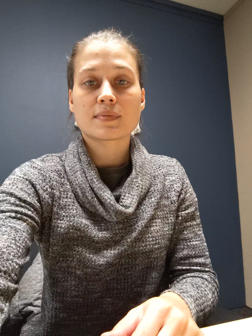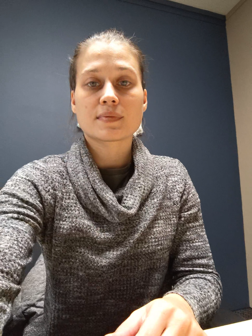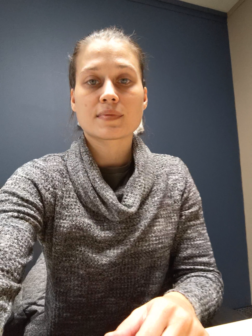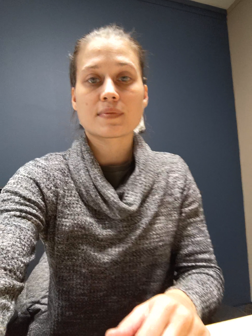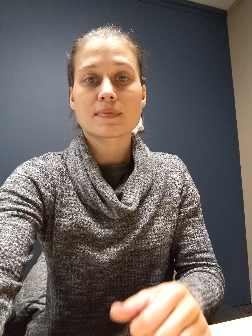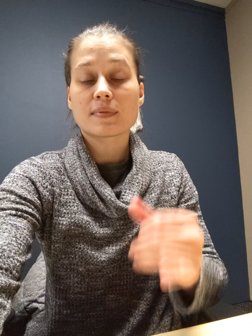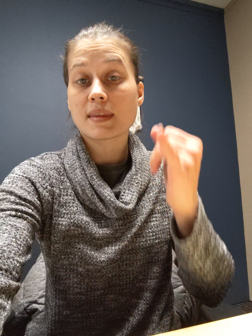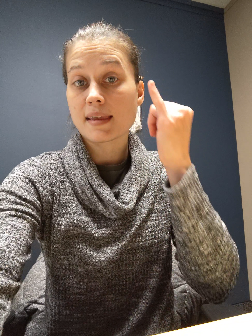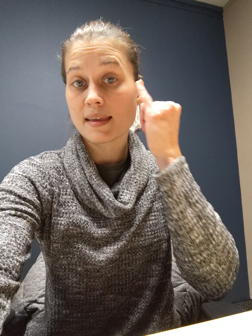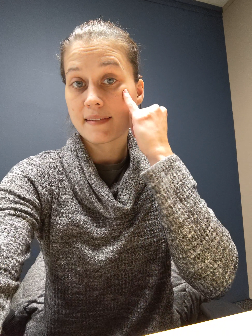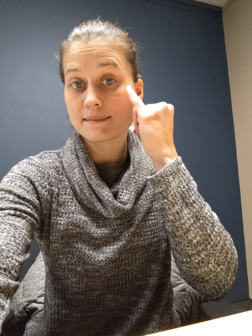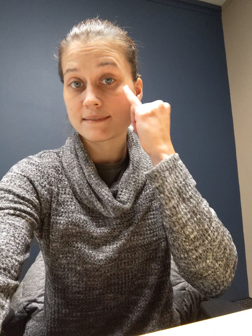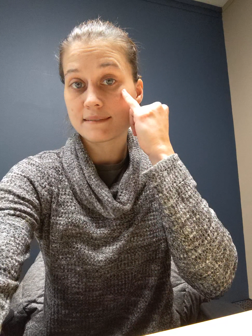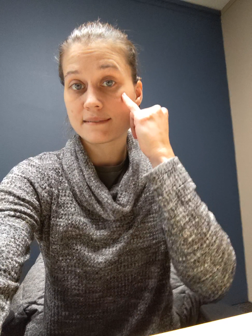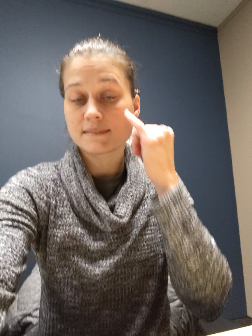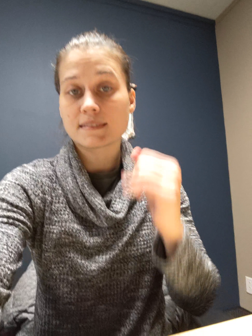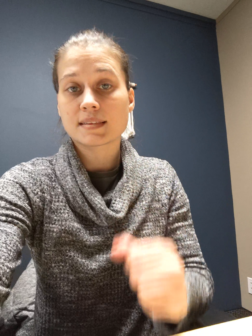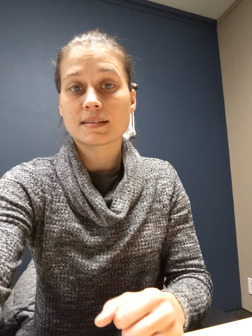if